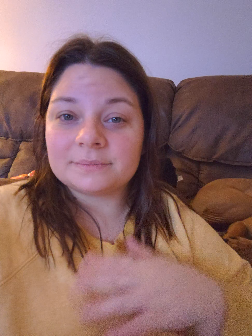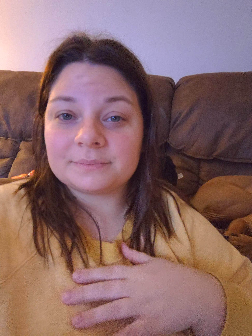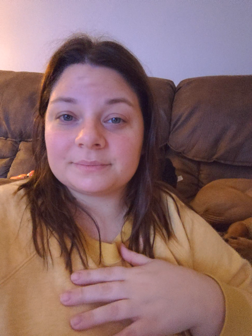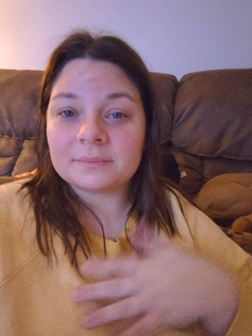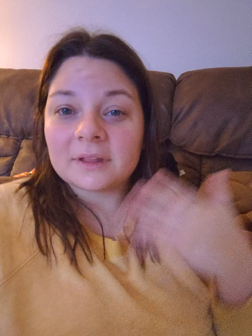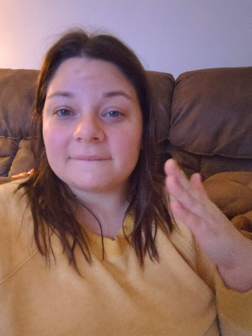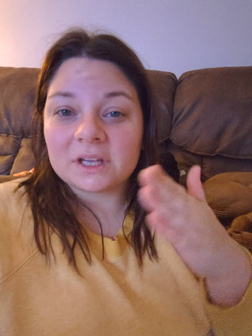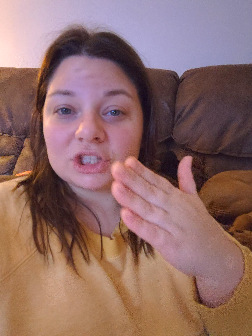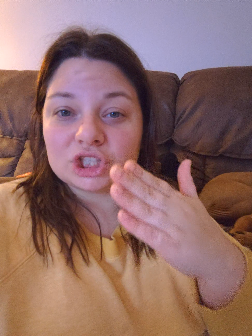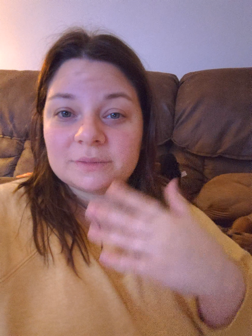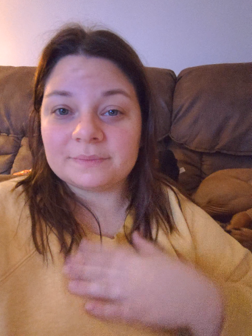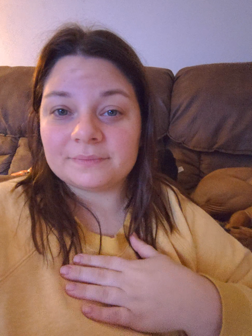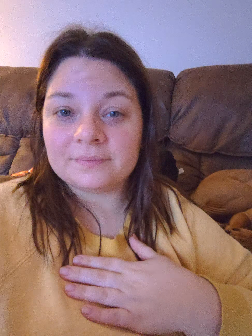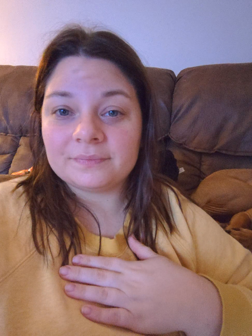fish